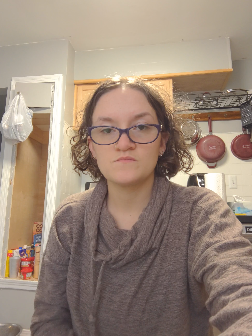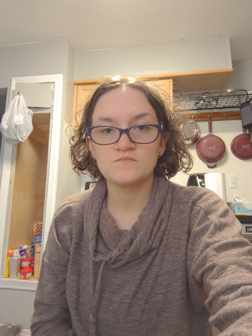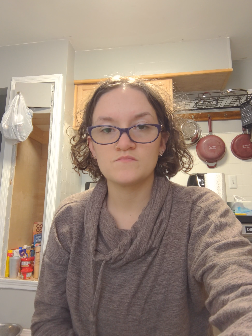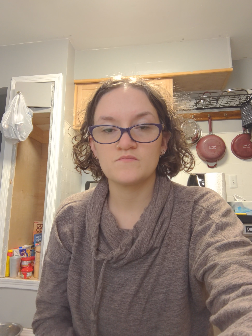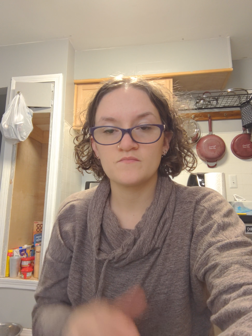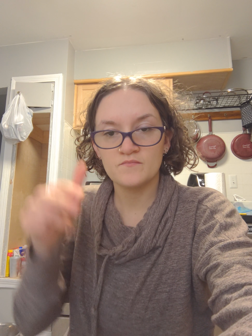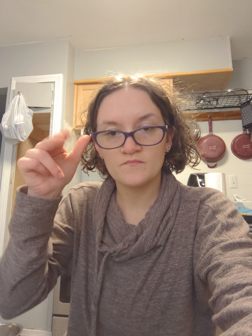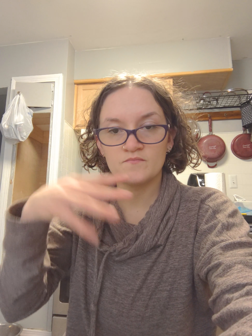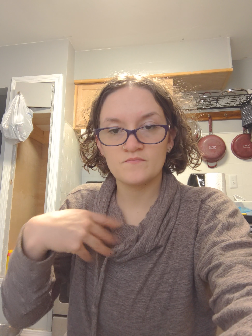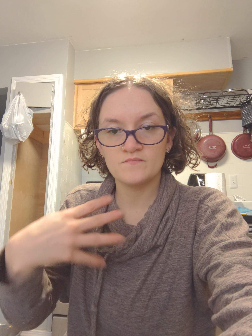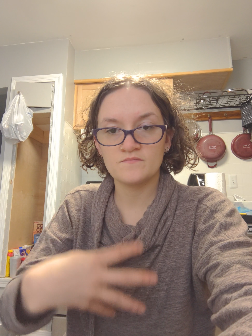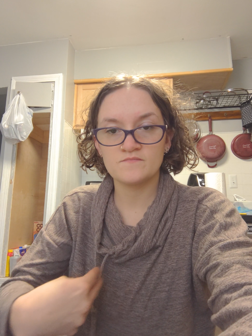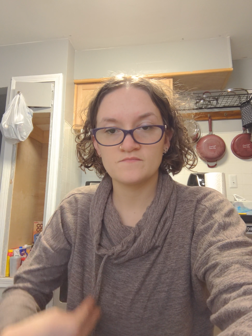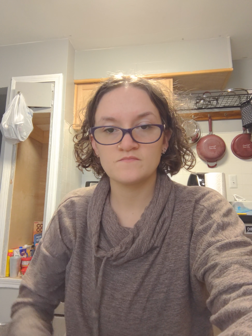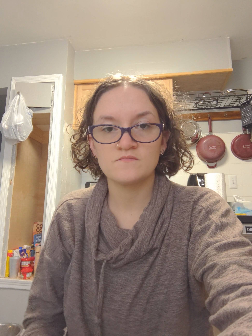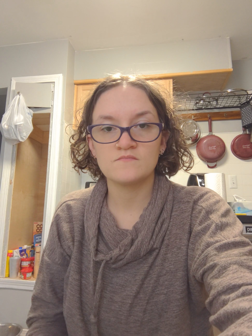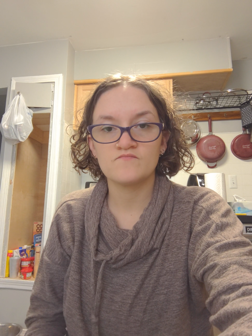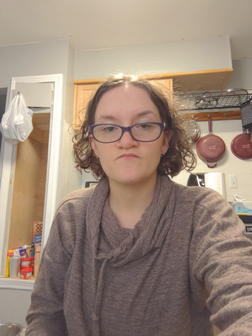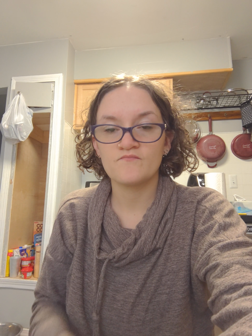zebra